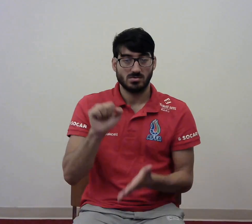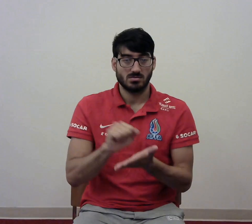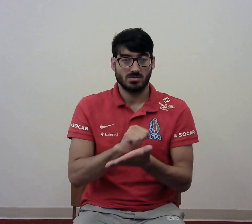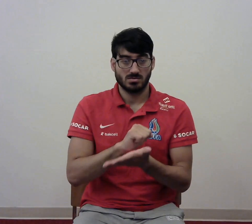sənəd